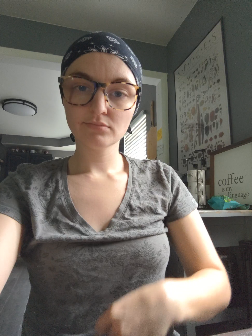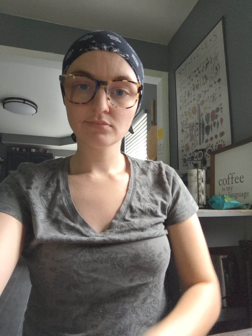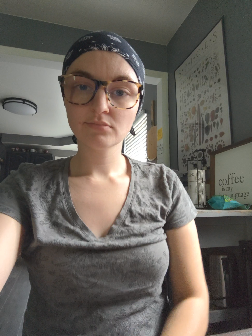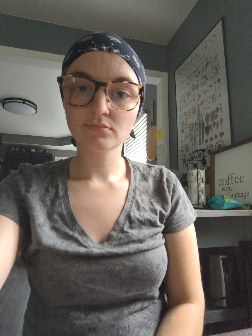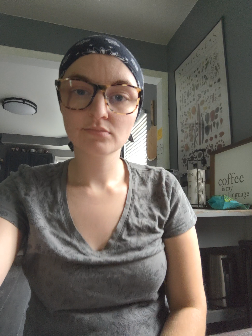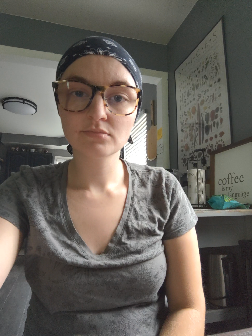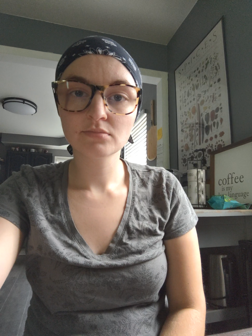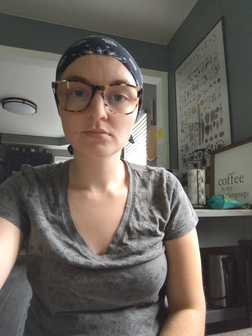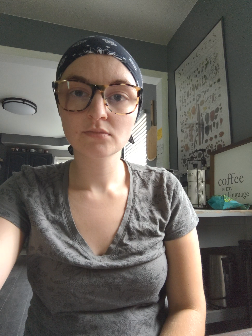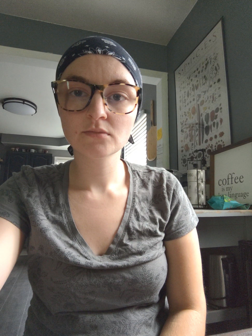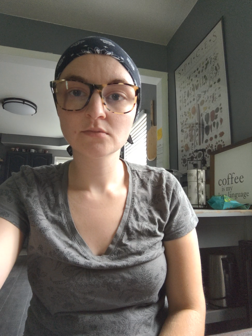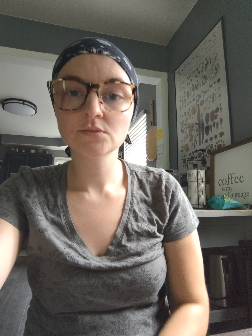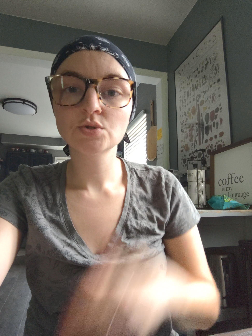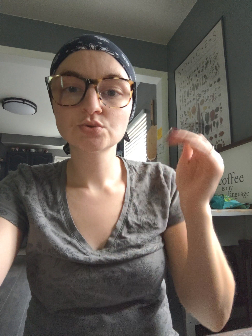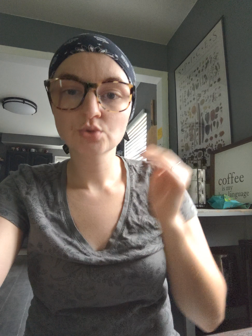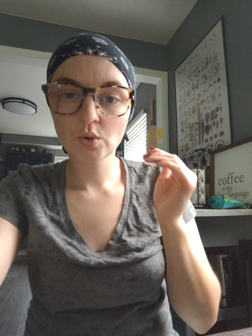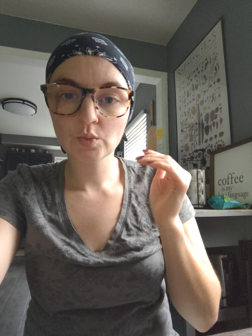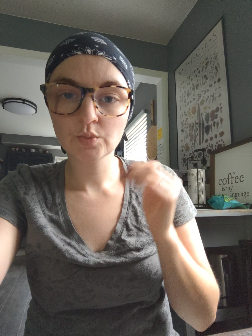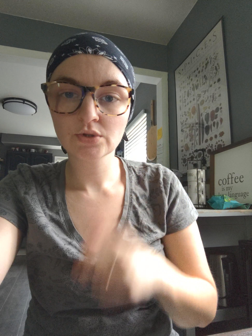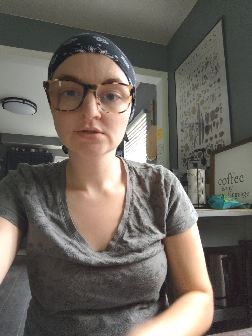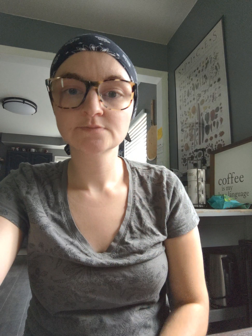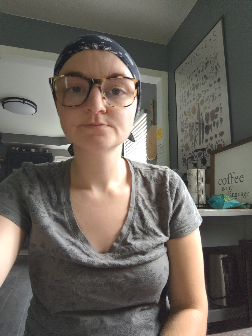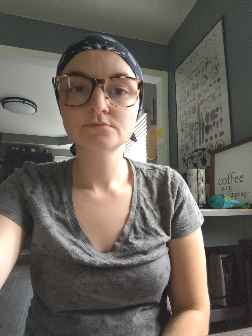short